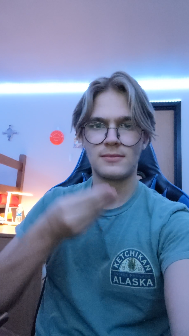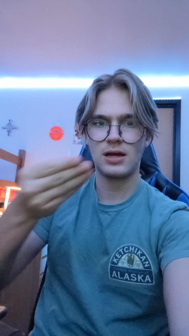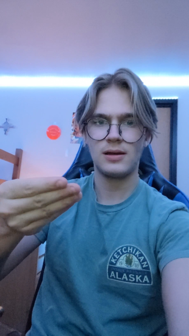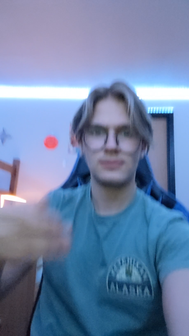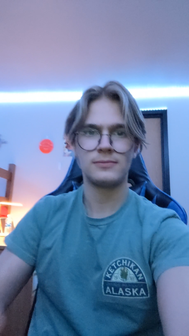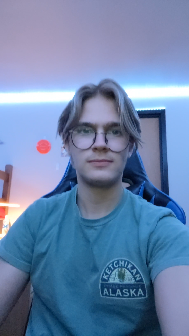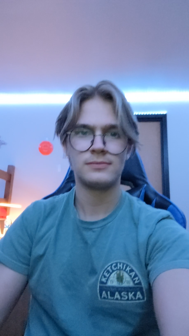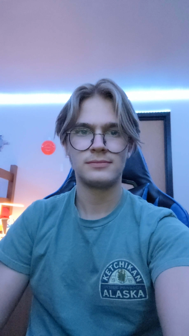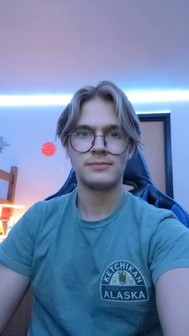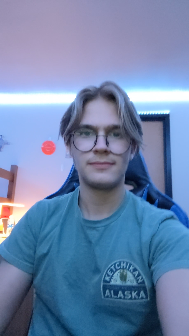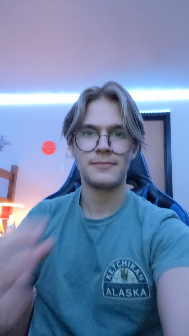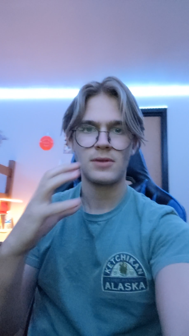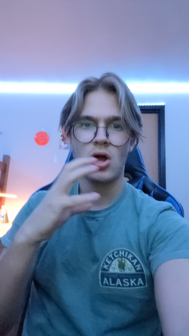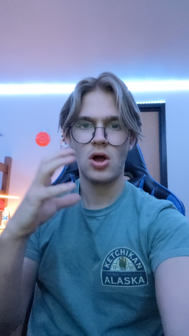ball